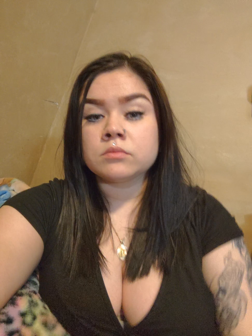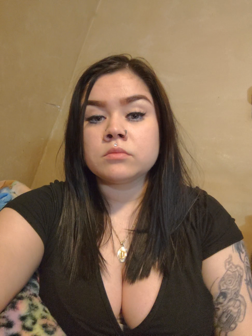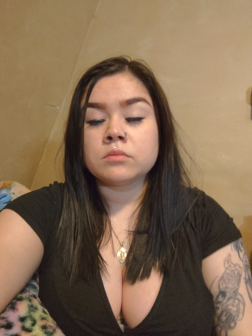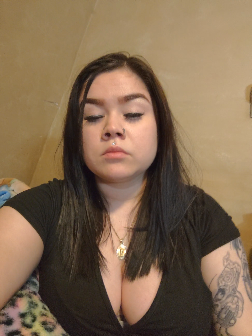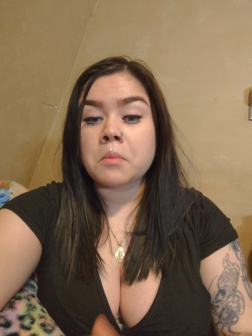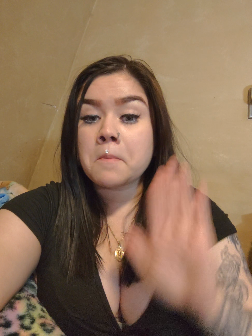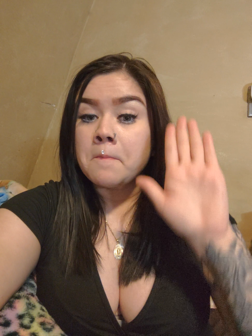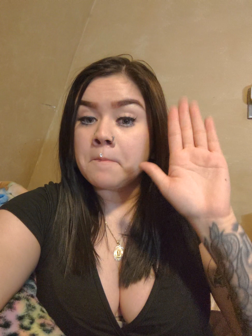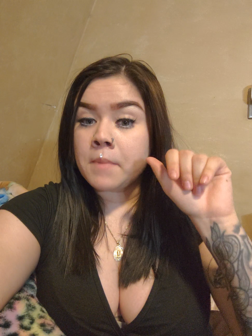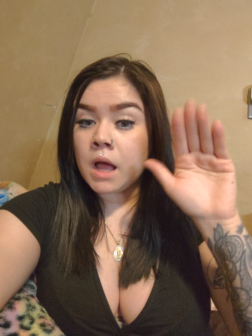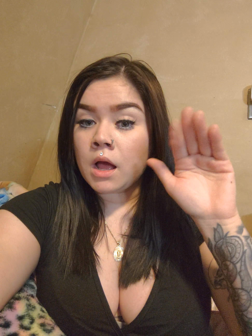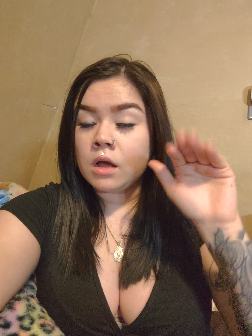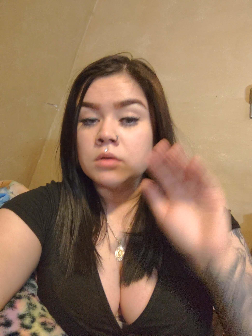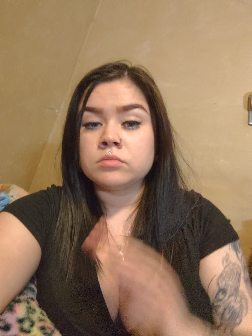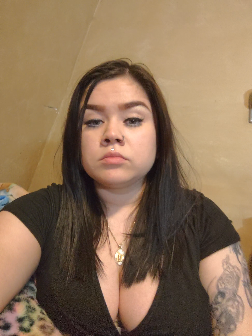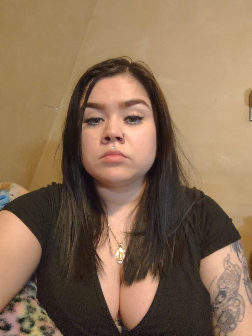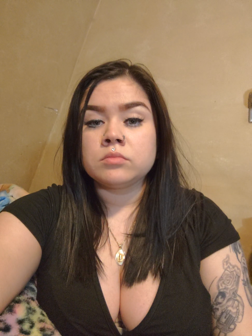bye